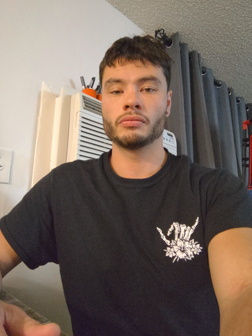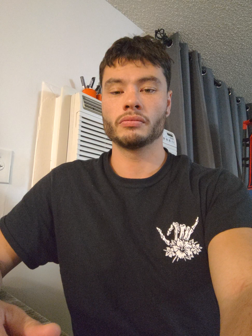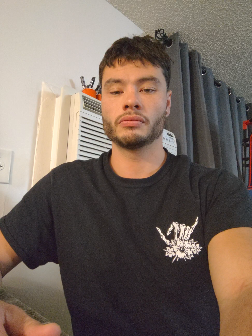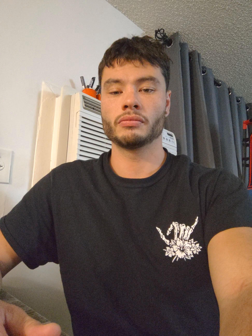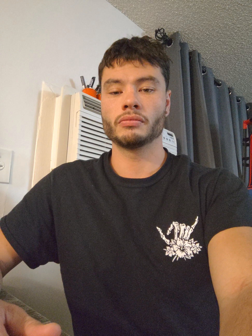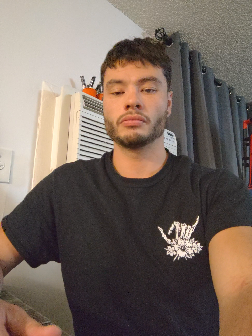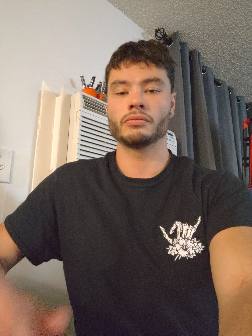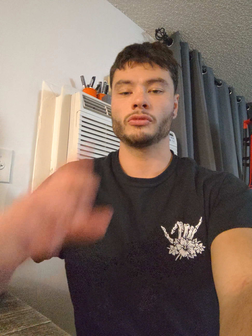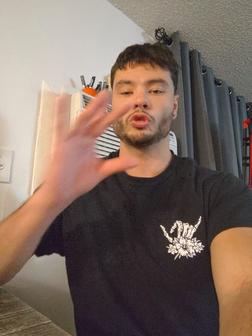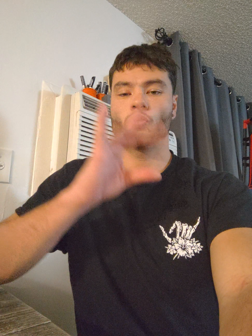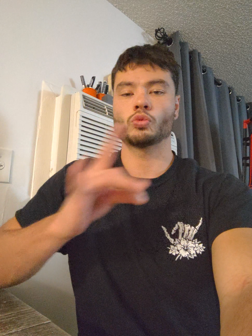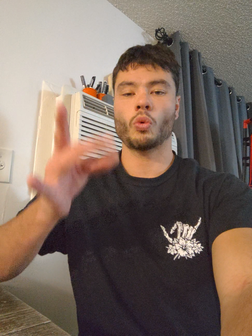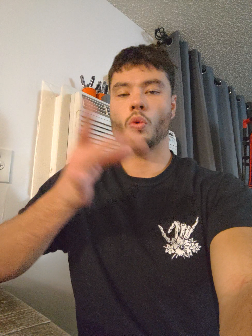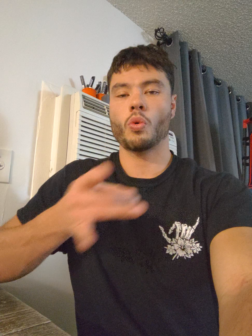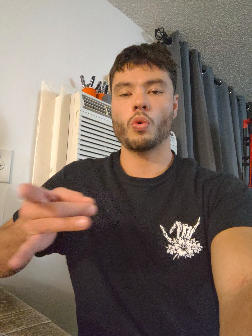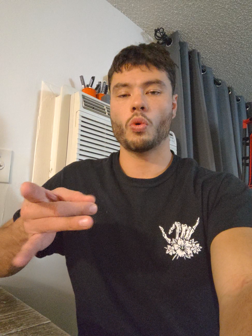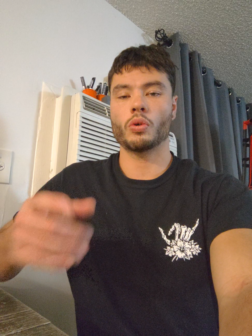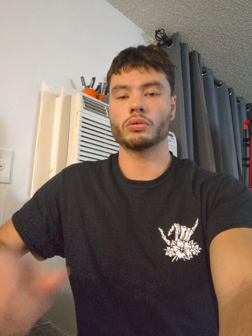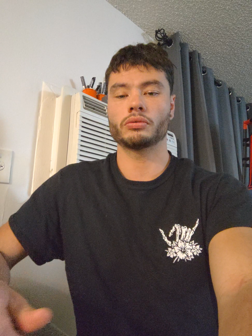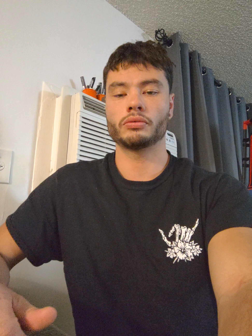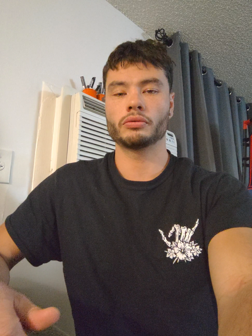story